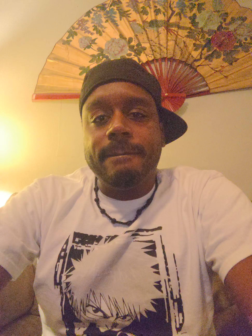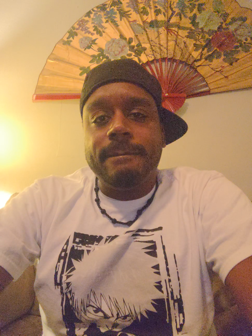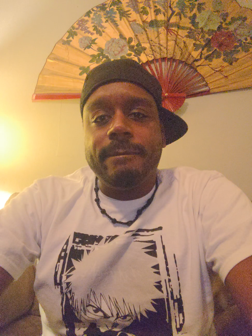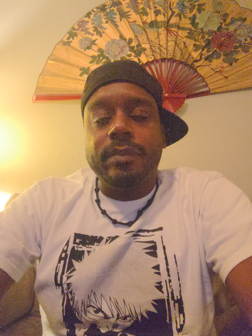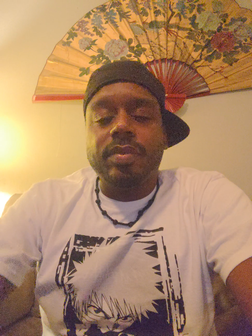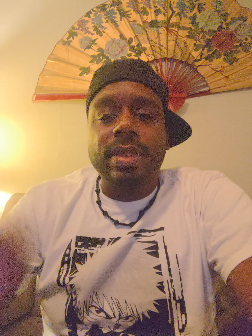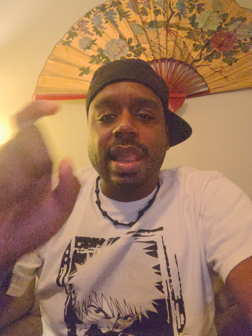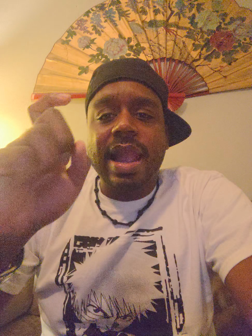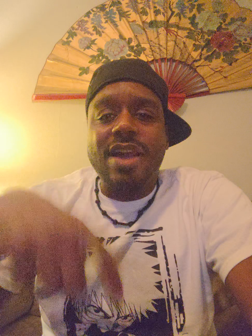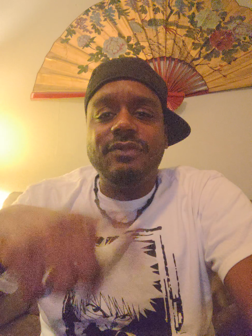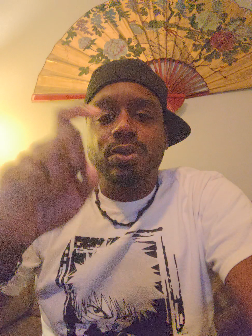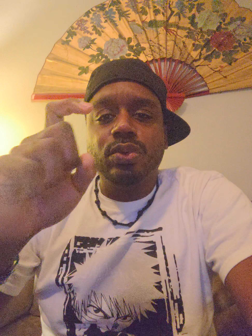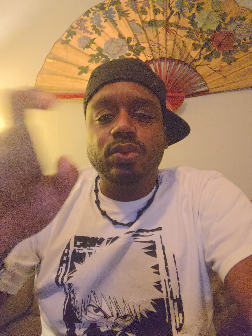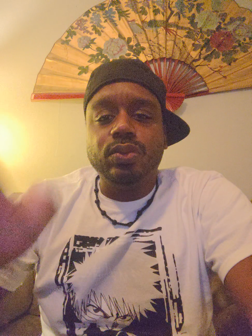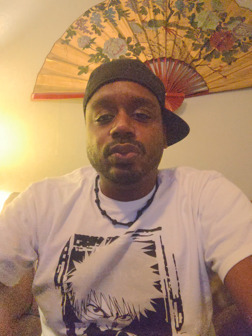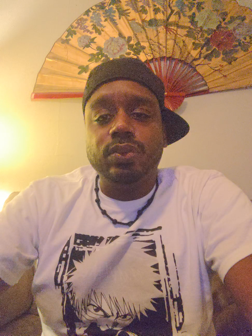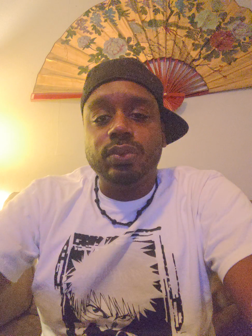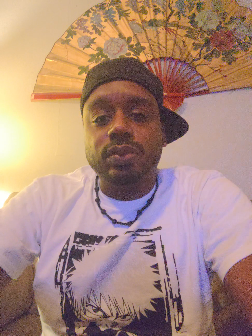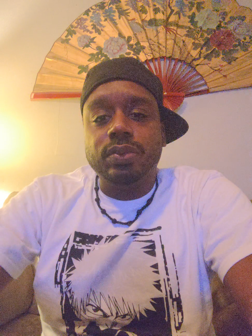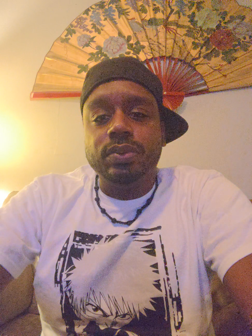have to